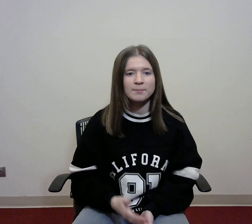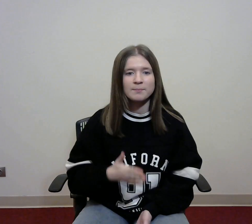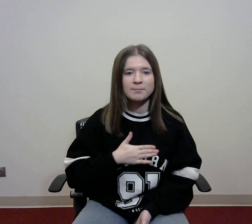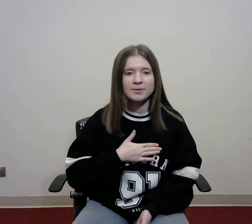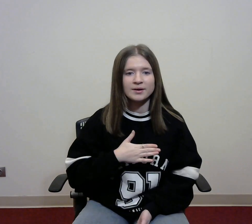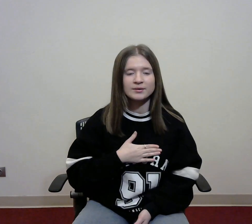mənə